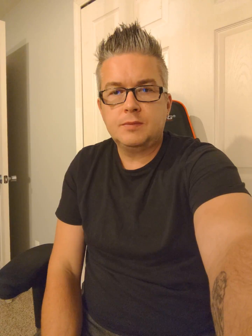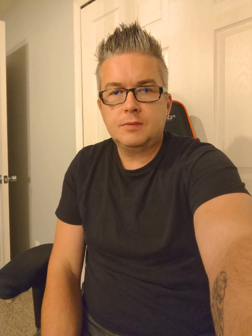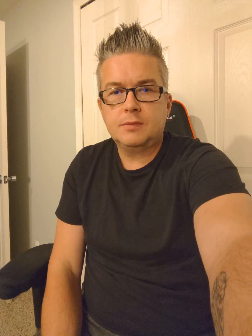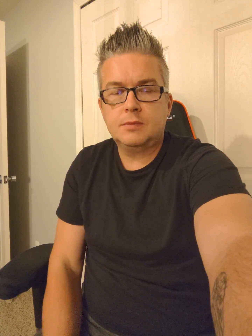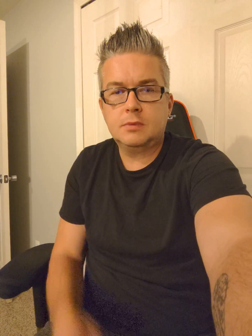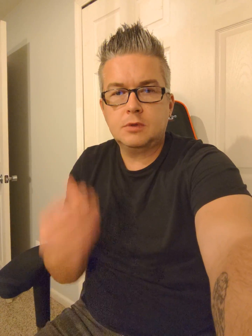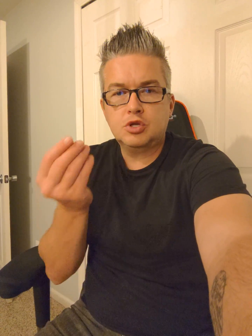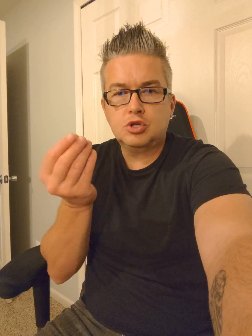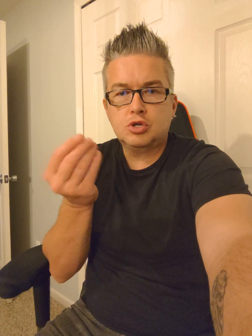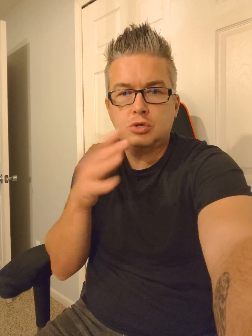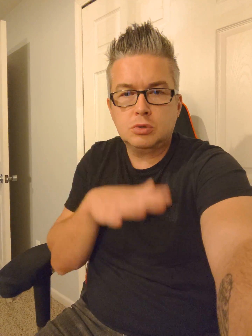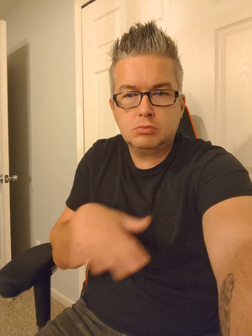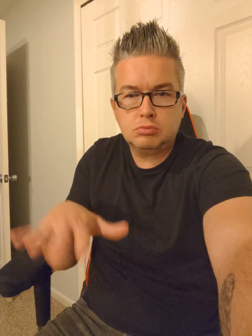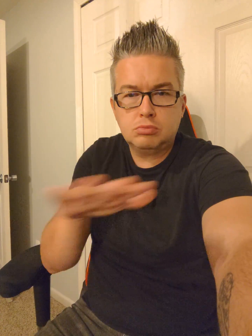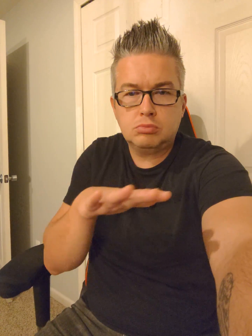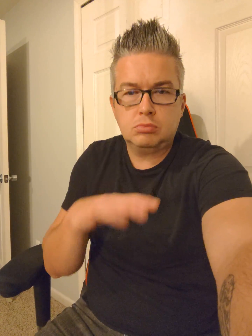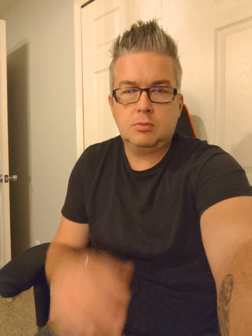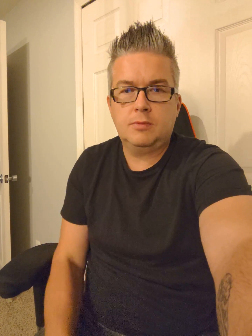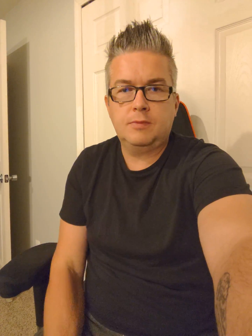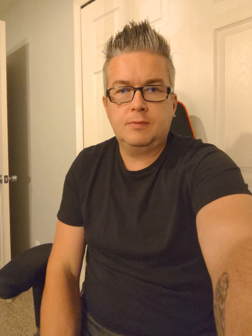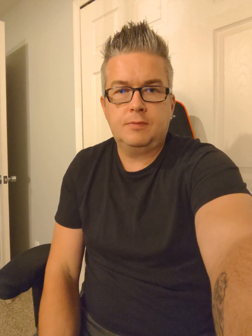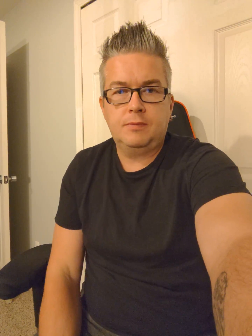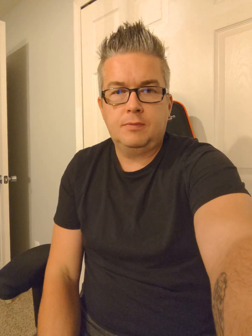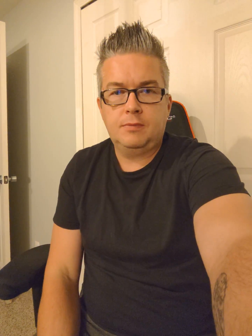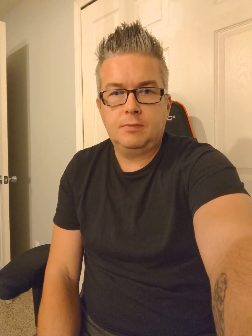garden